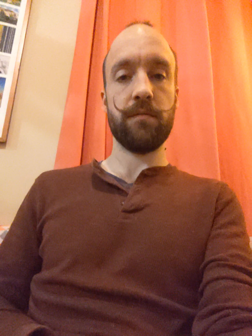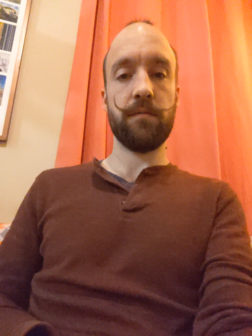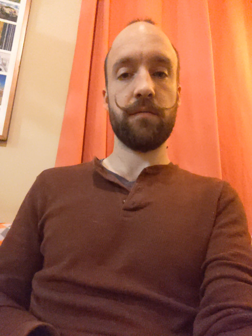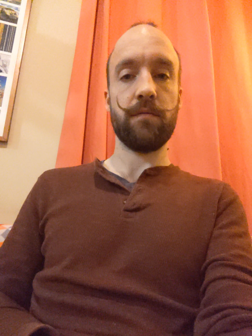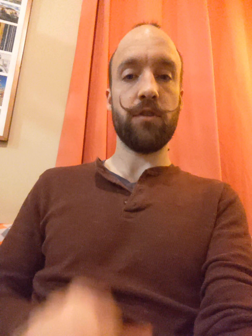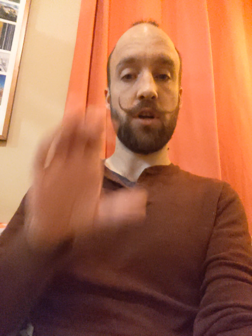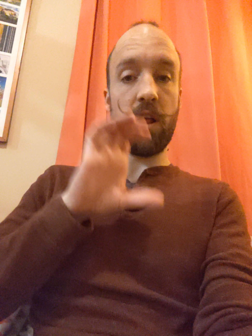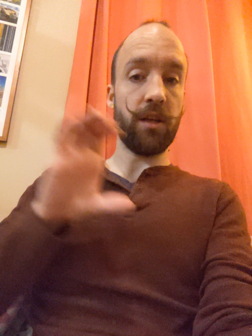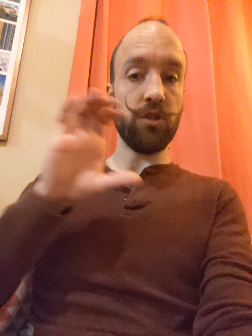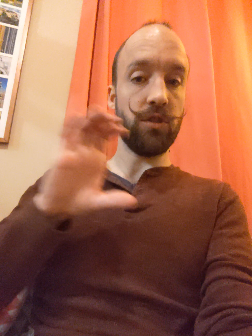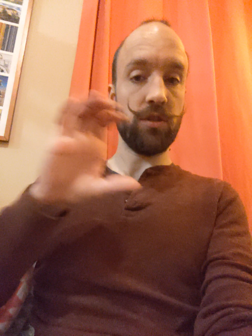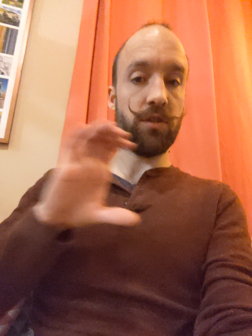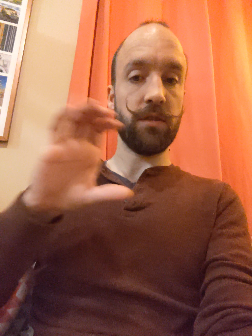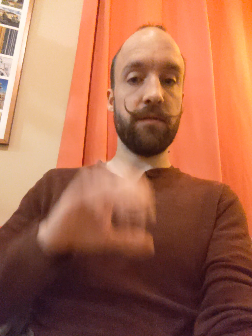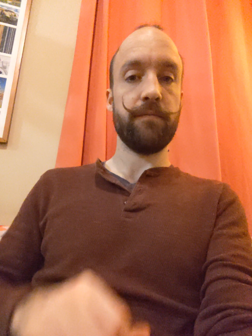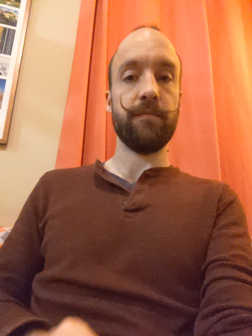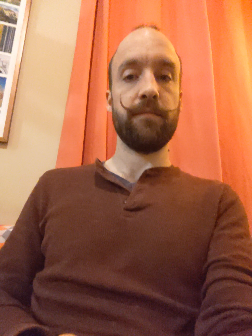chocolate